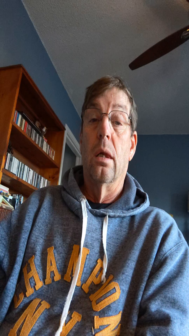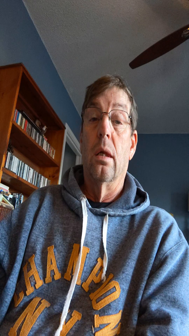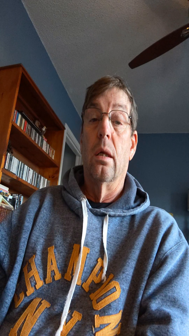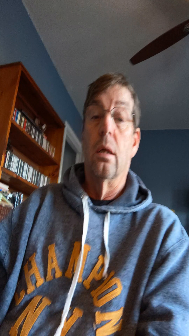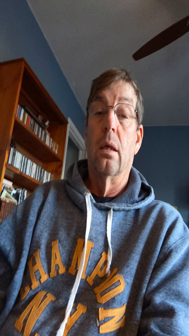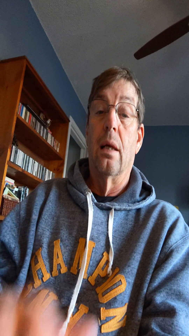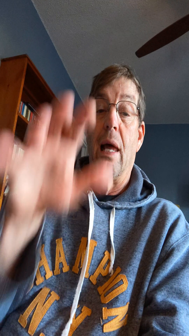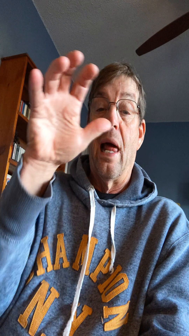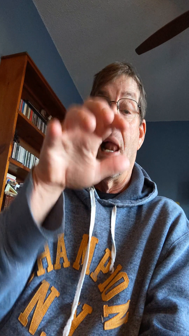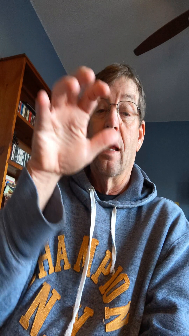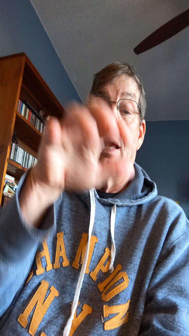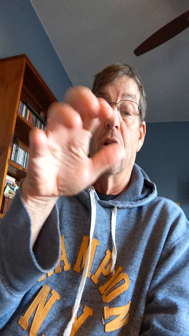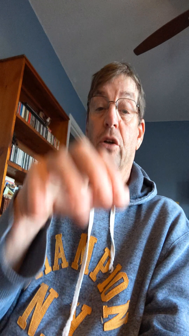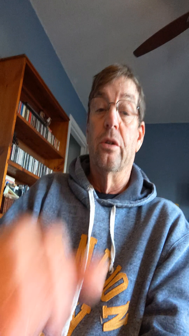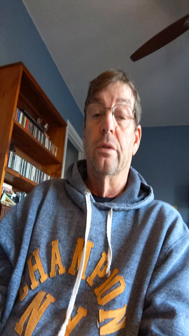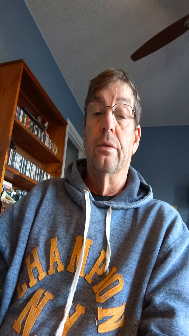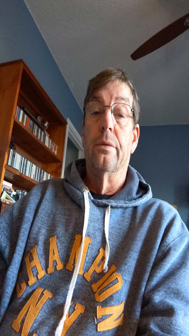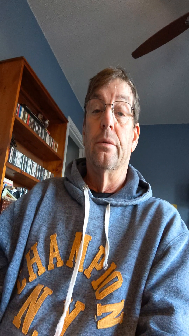alligator